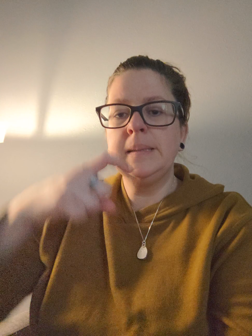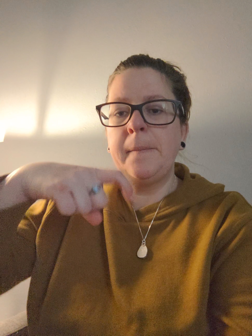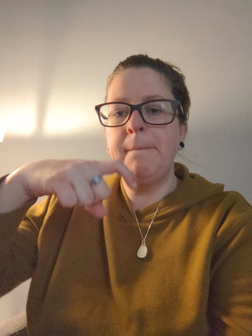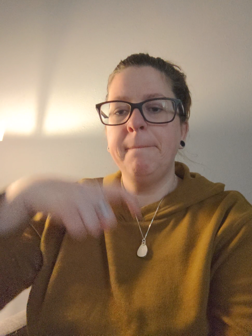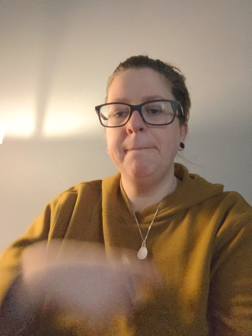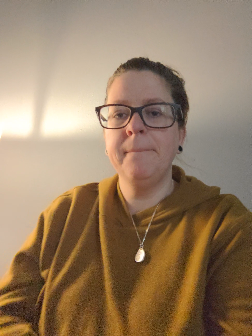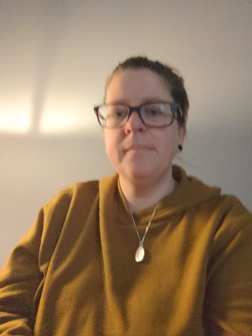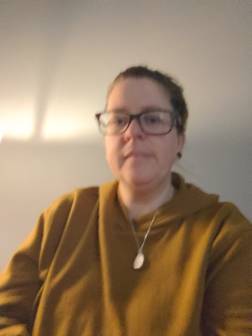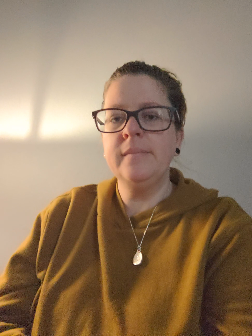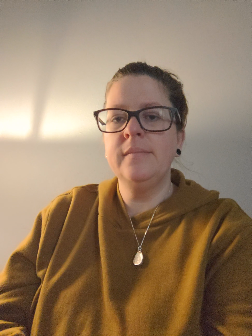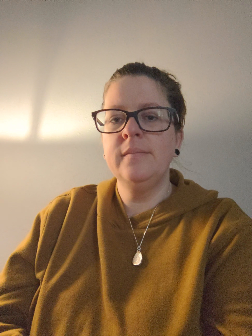time